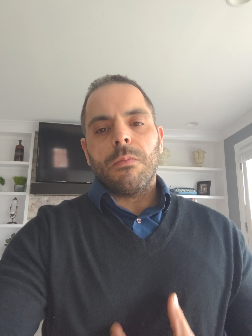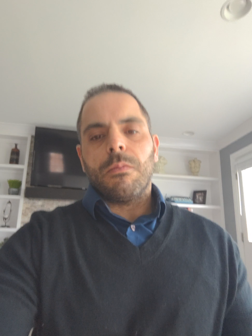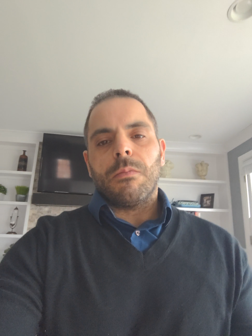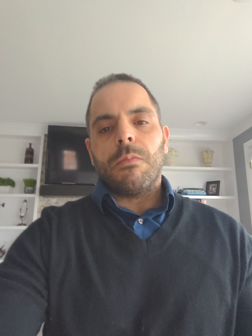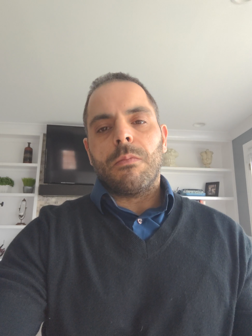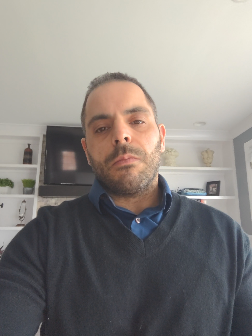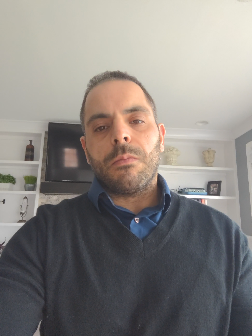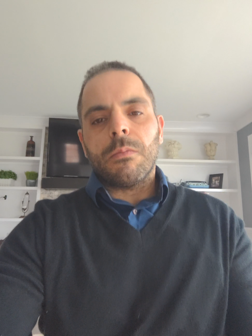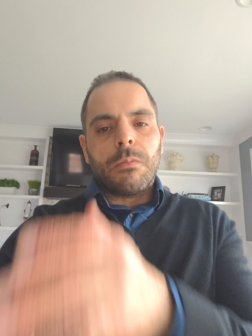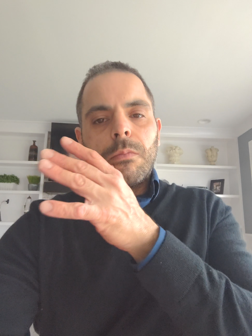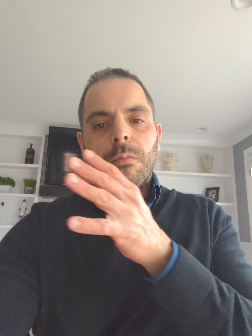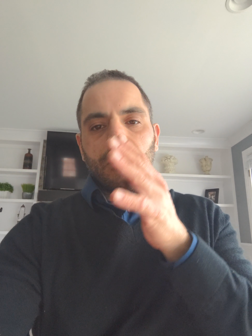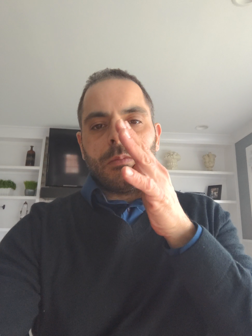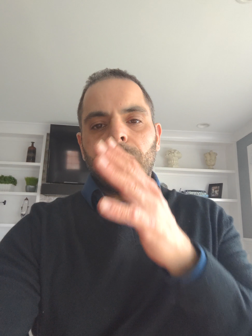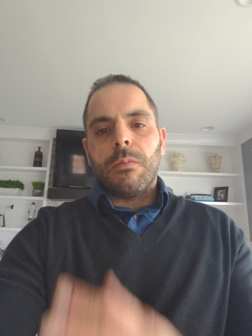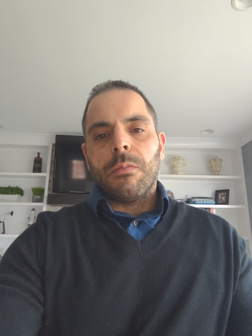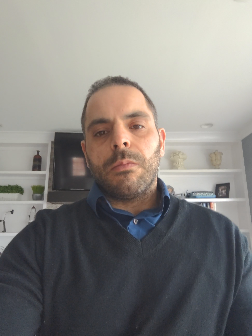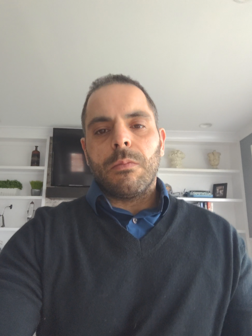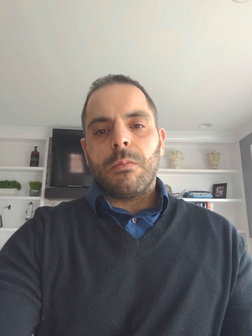farm